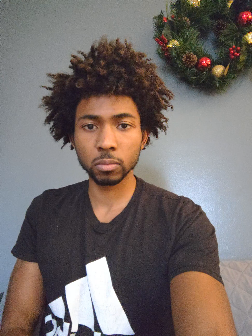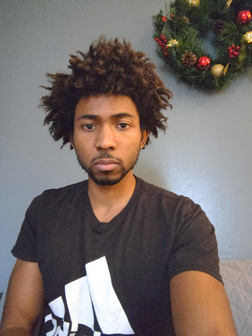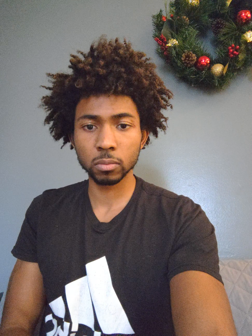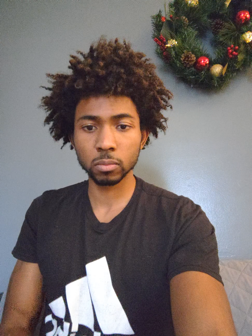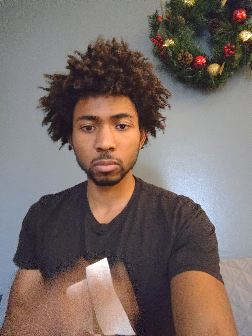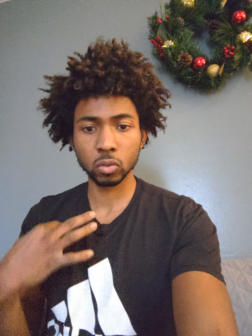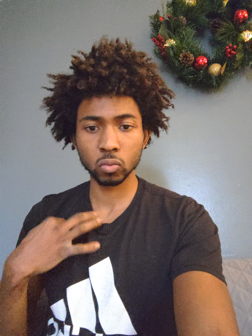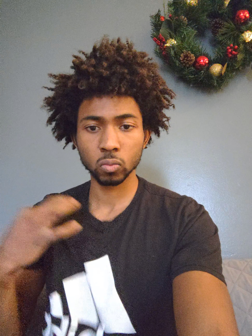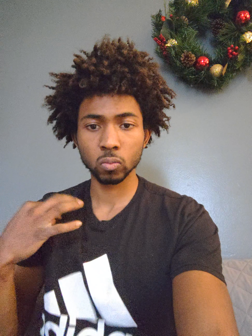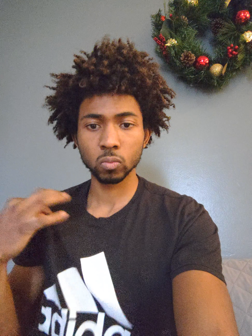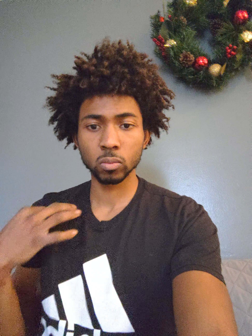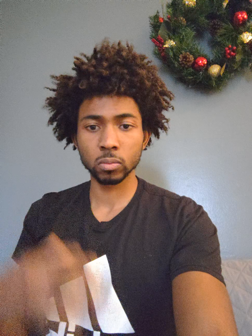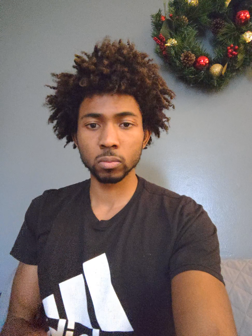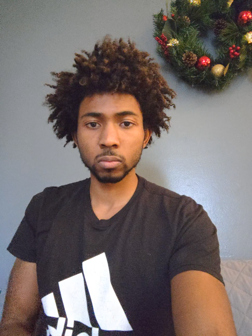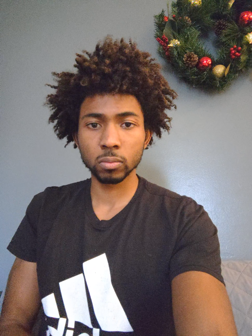shirt